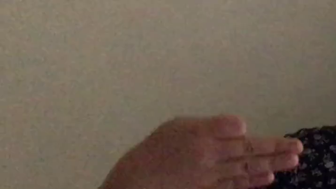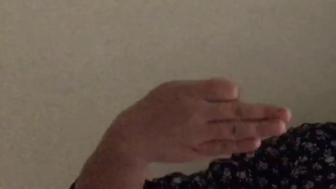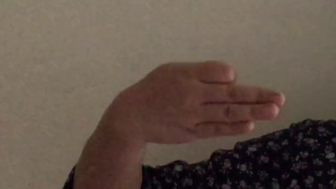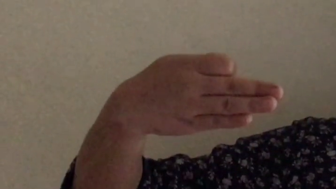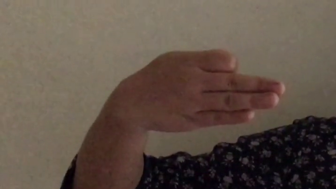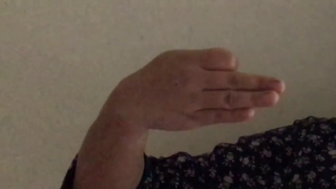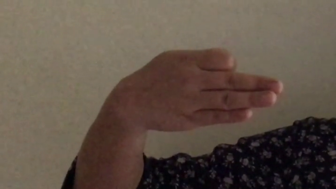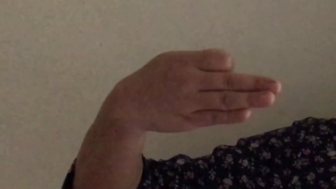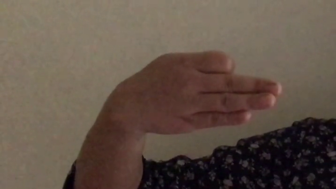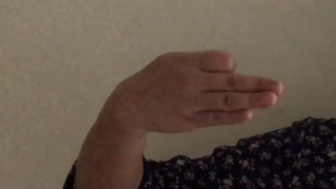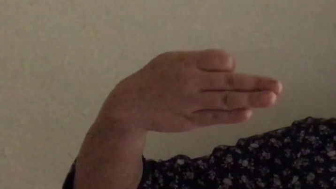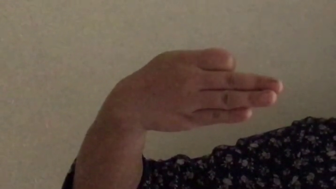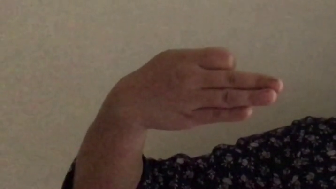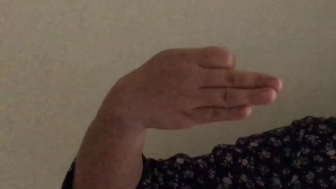ध